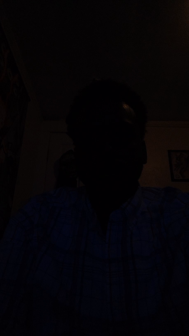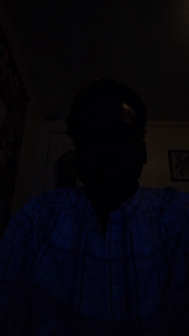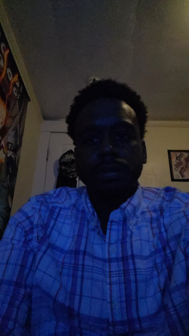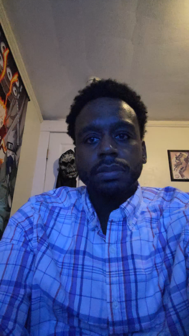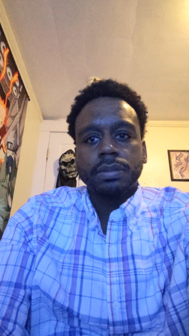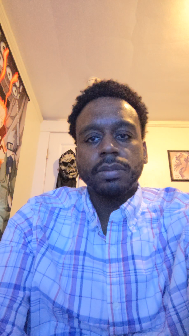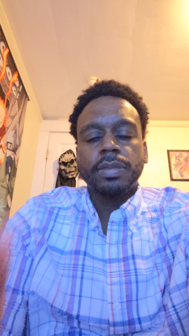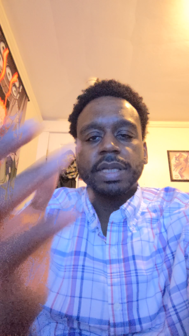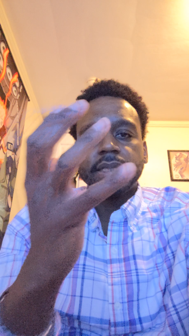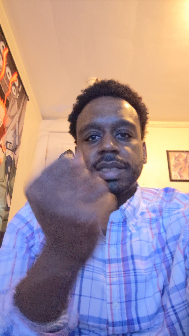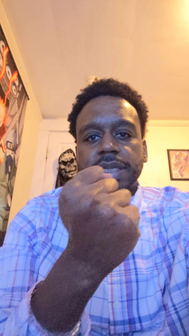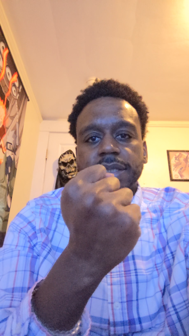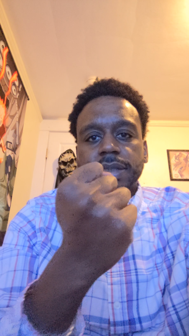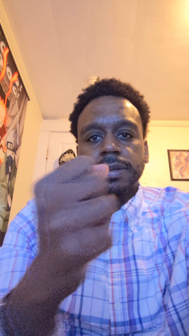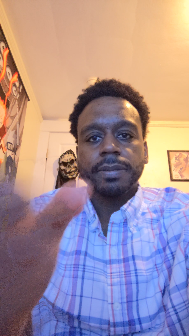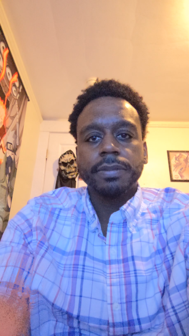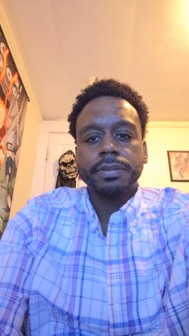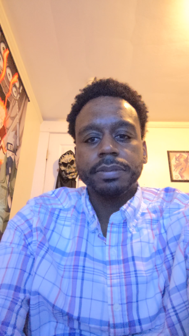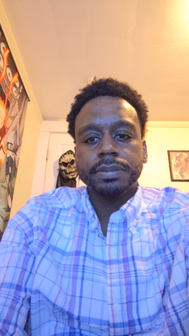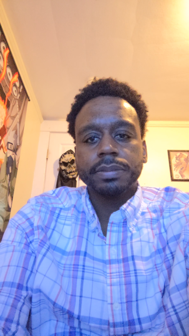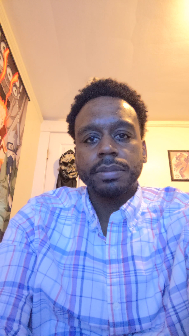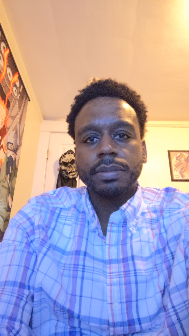get